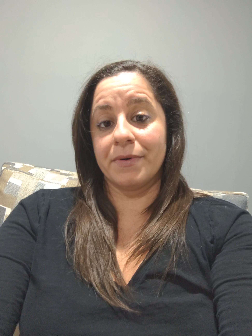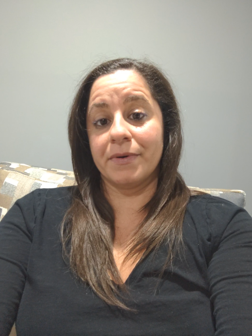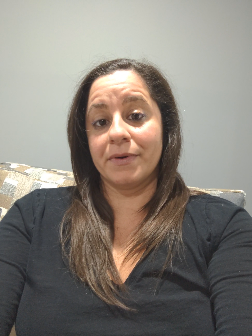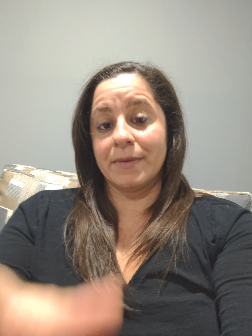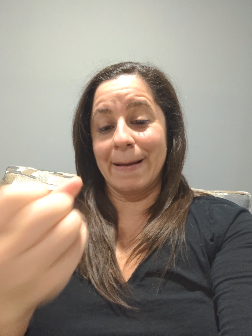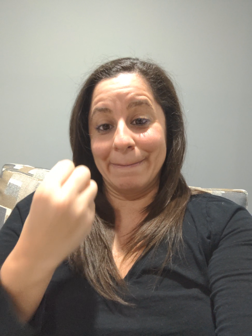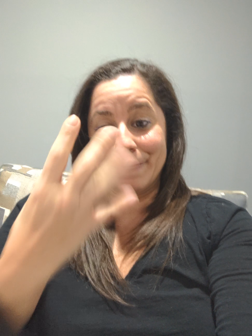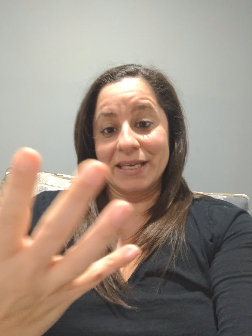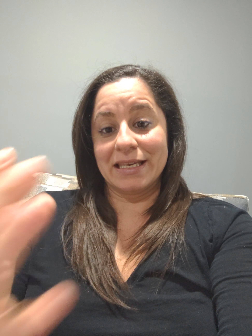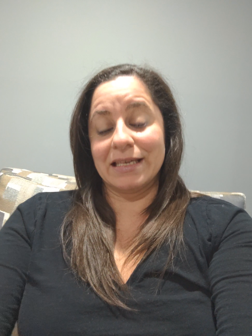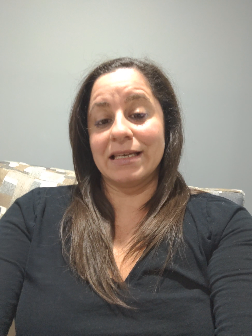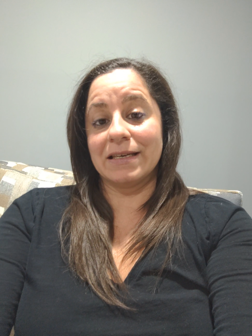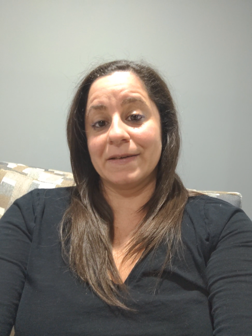many